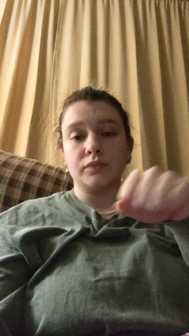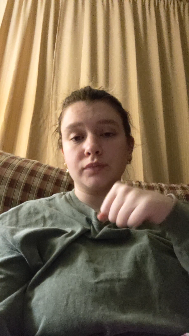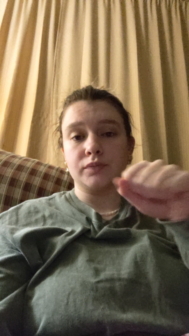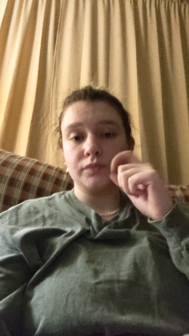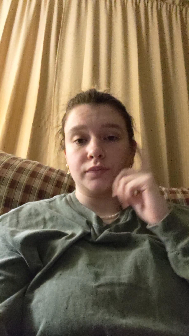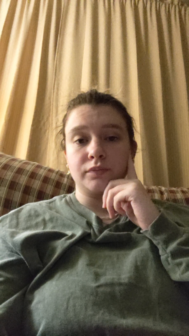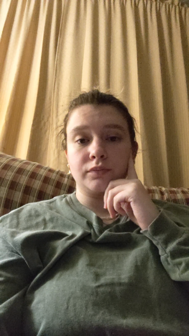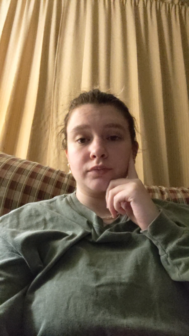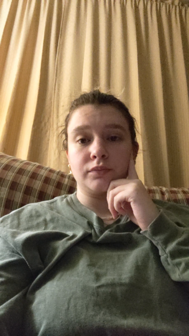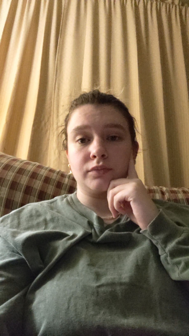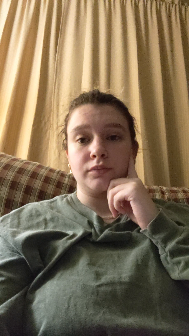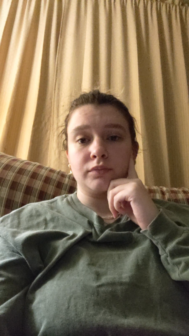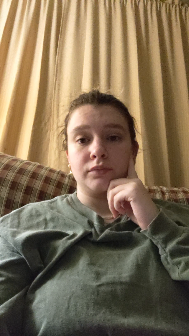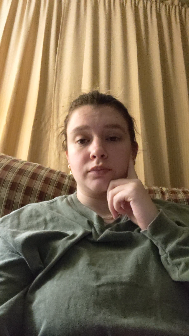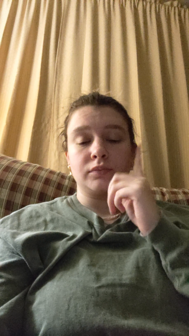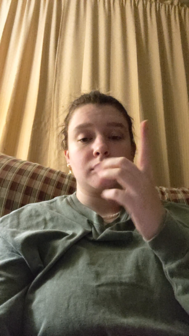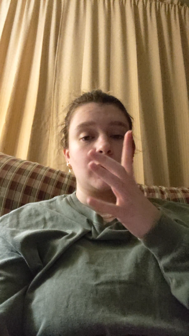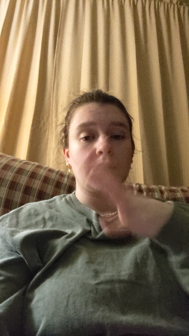lady